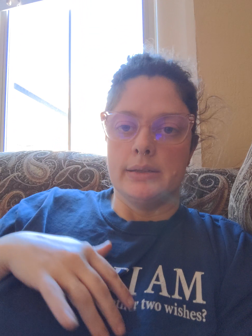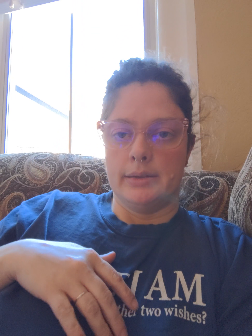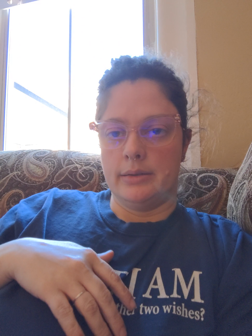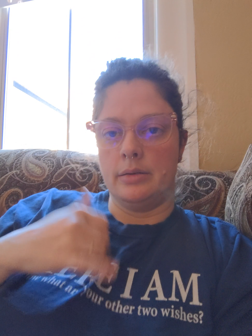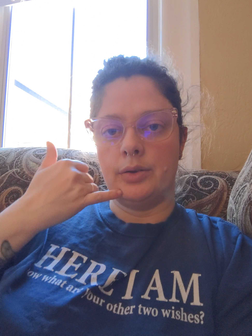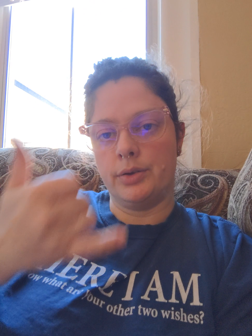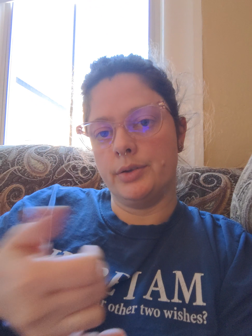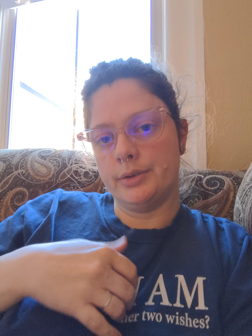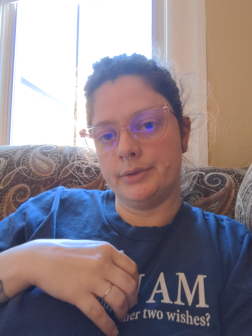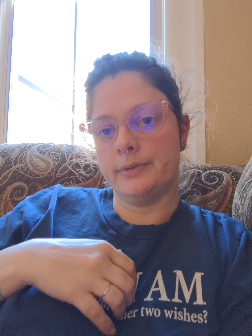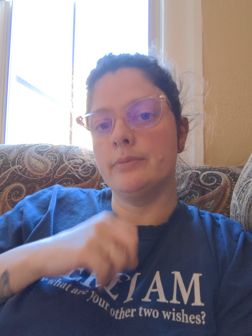call on the phone